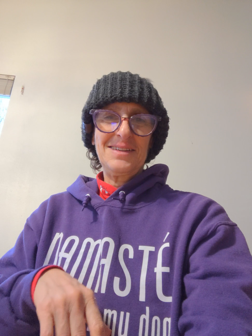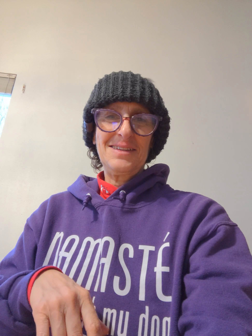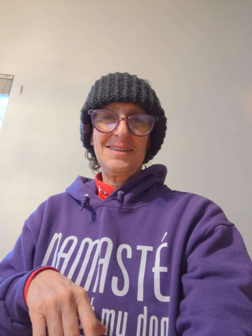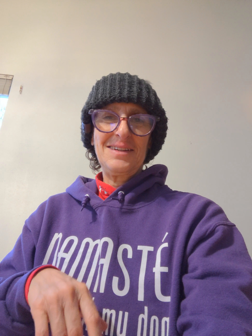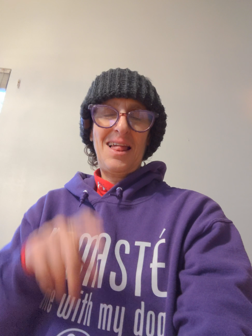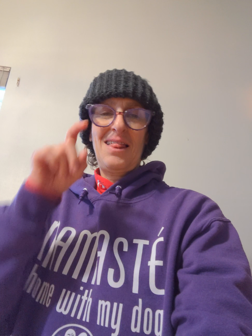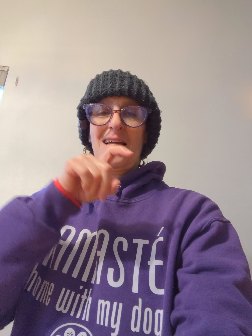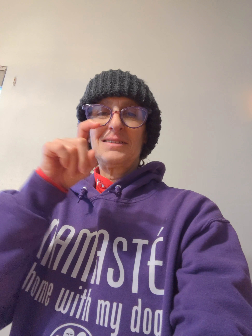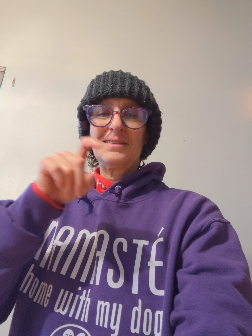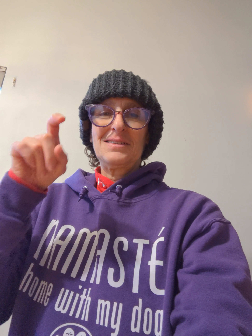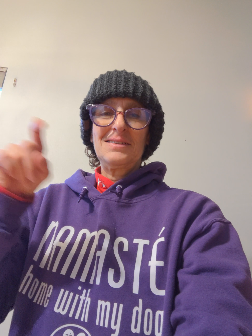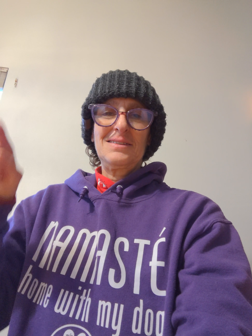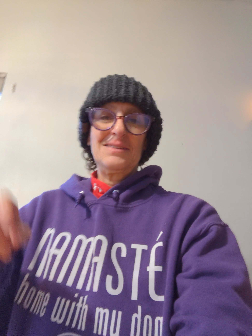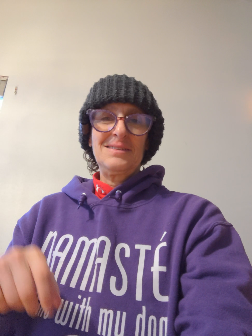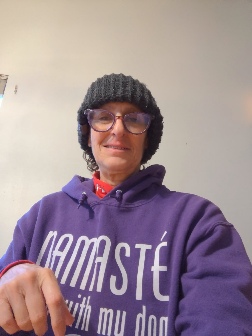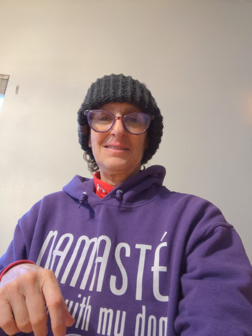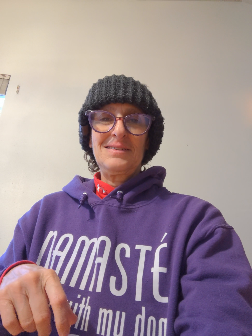closet